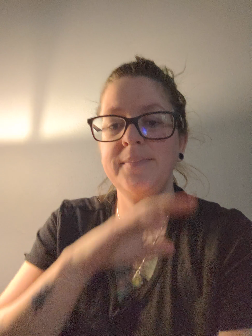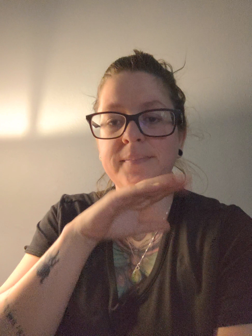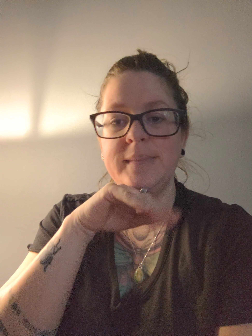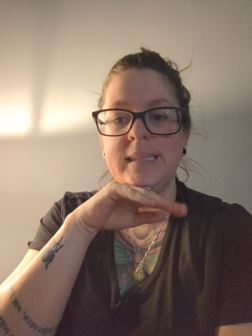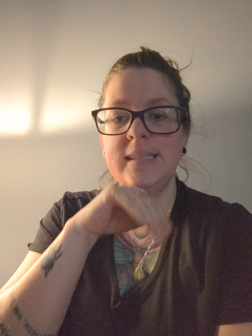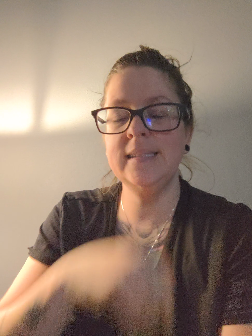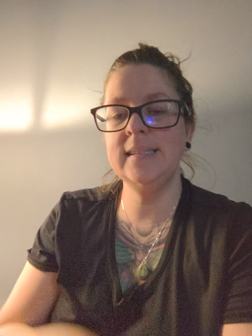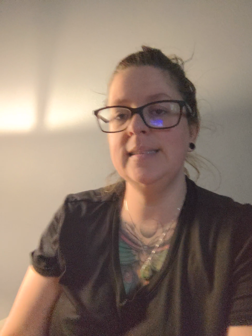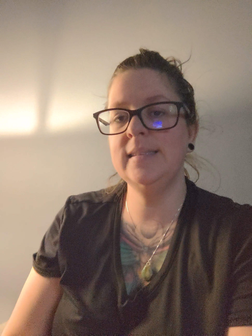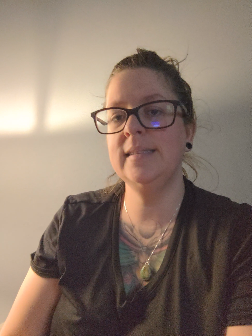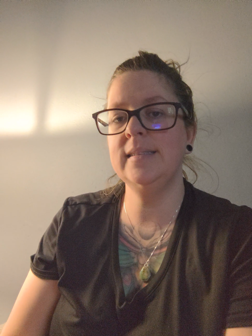pig